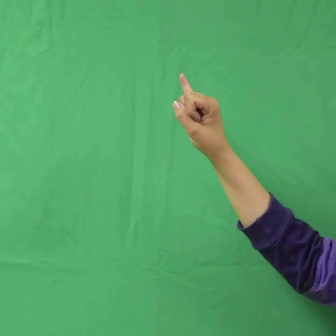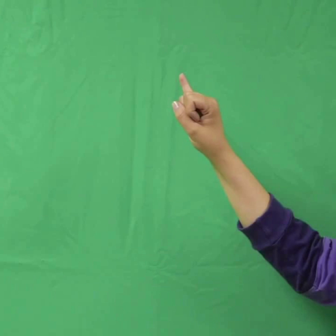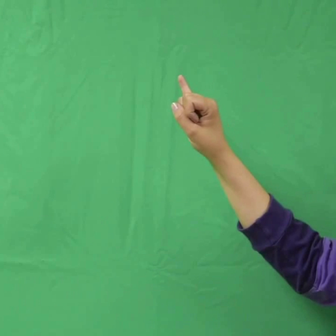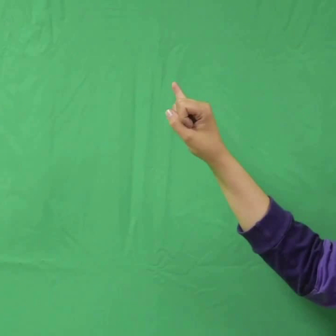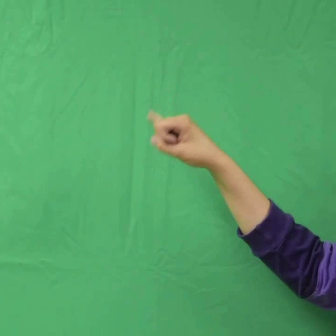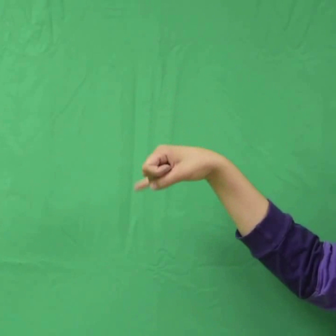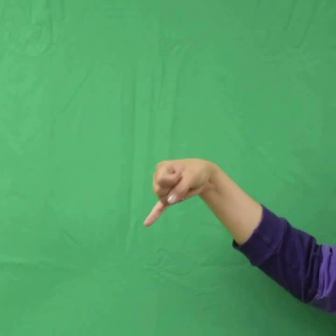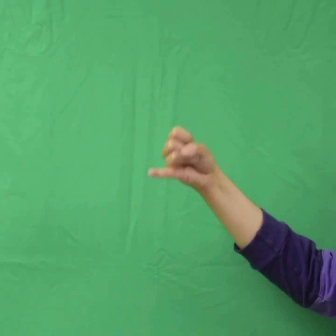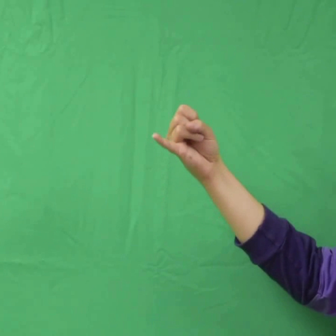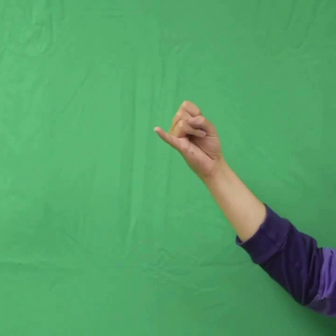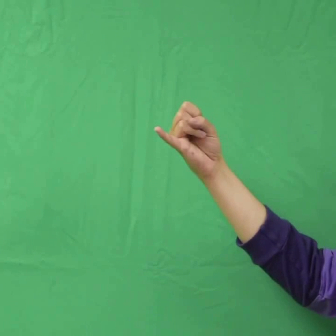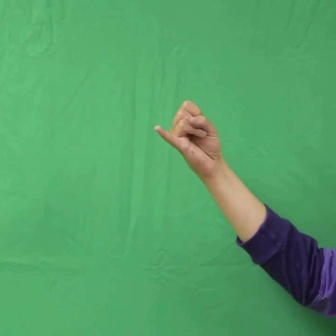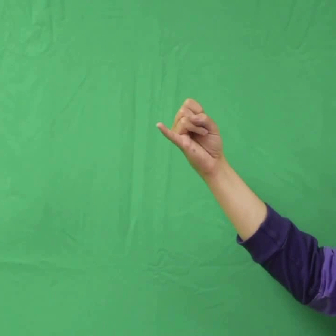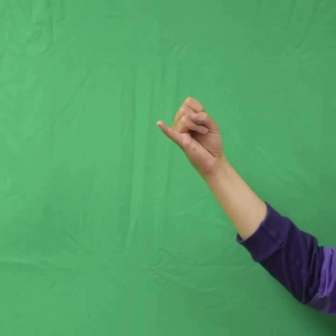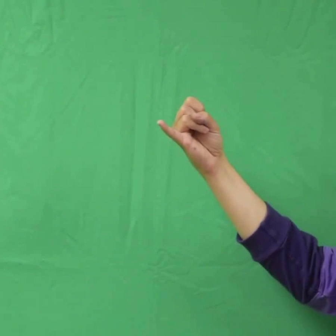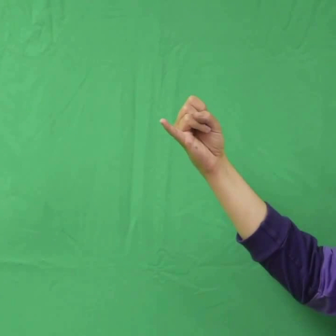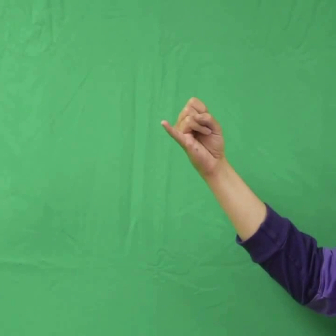J